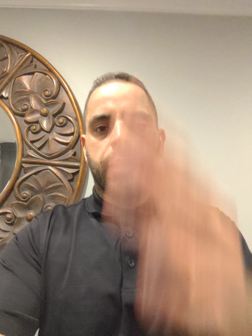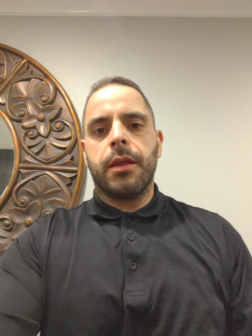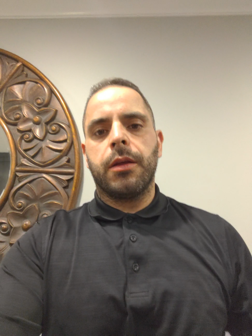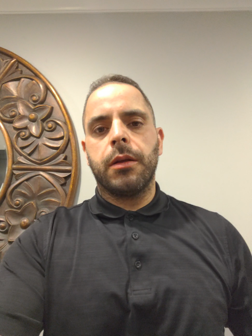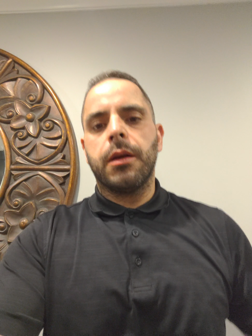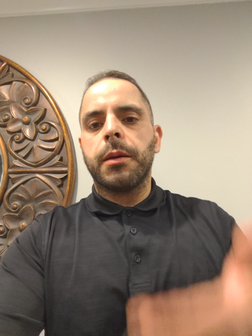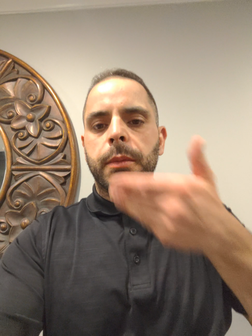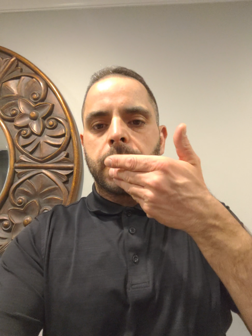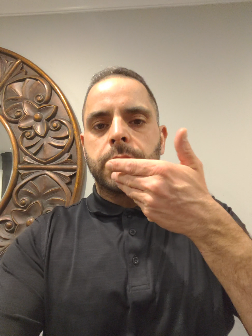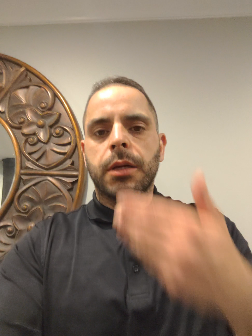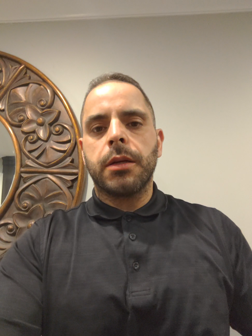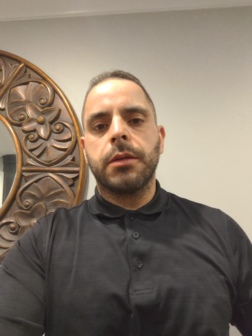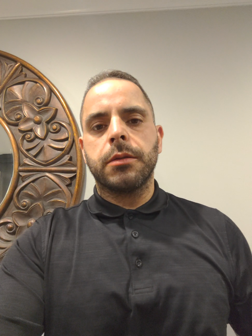pizza